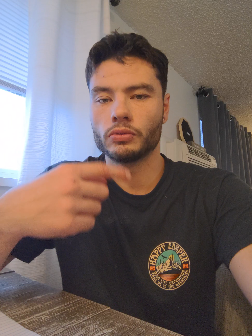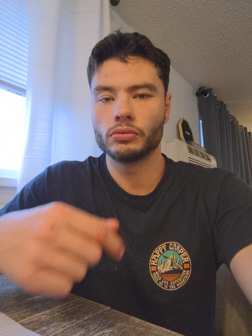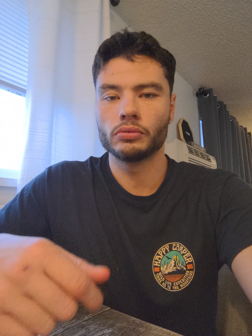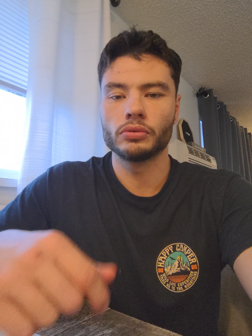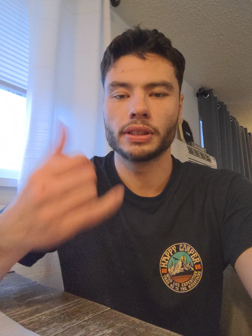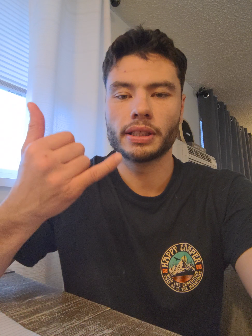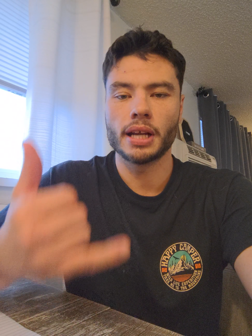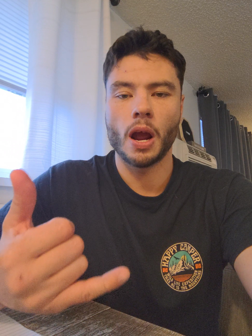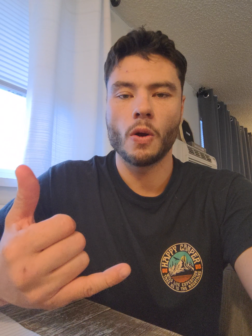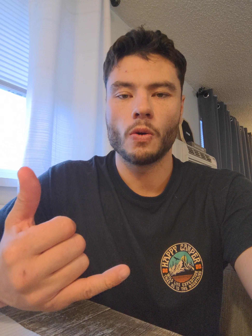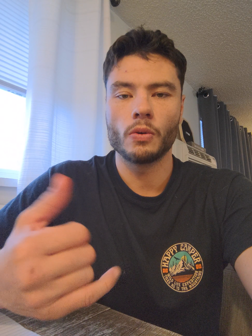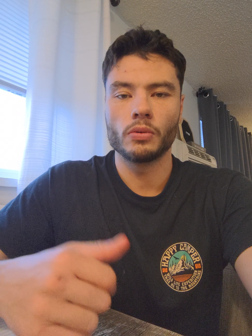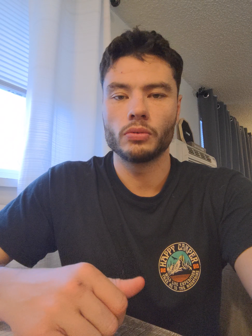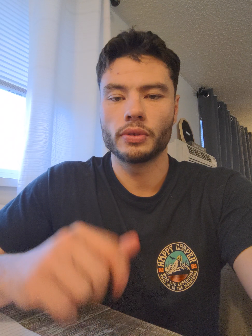now